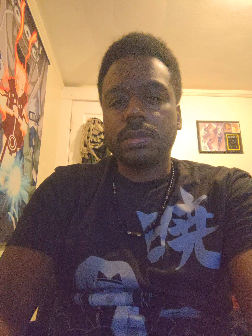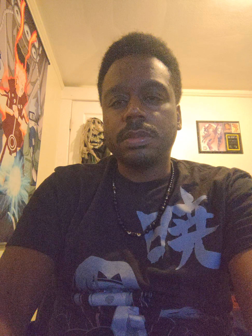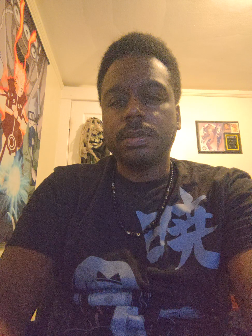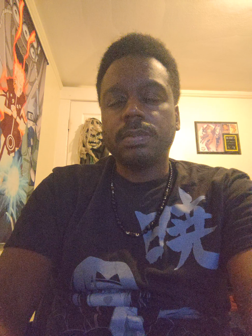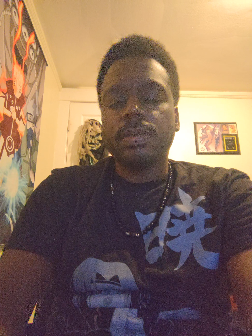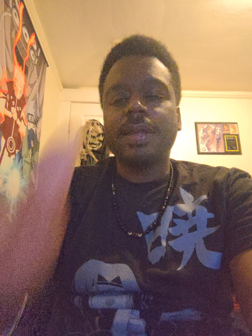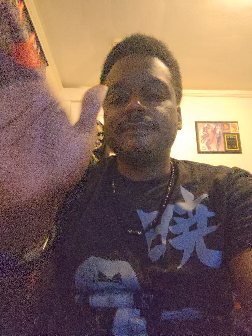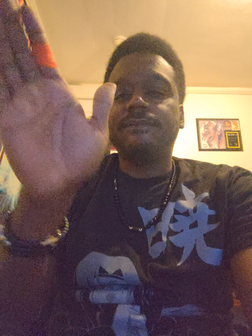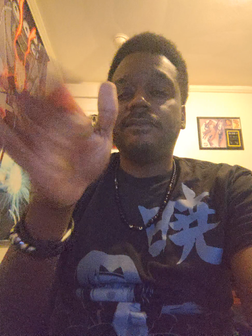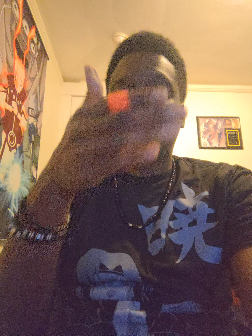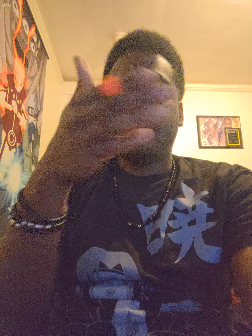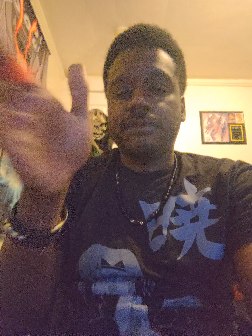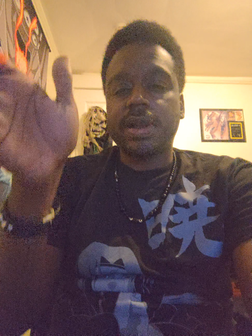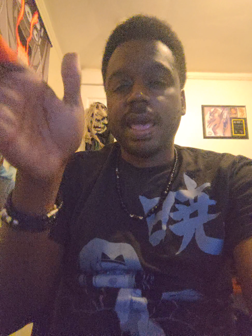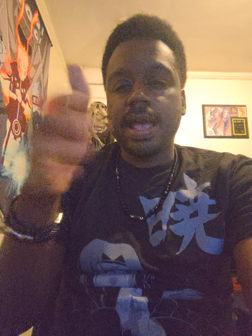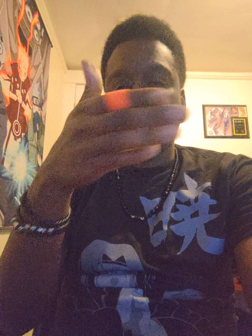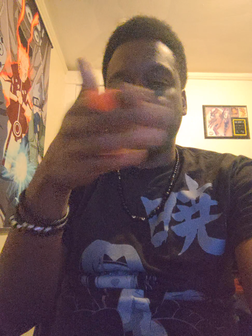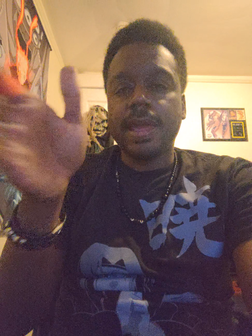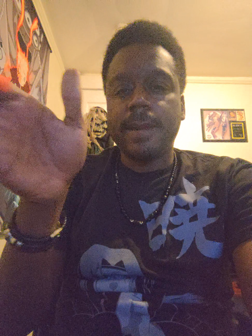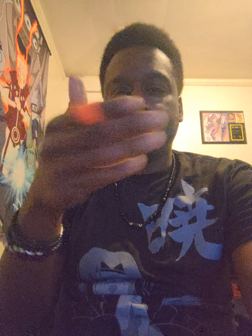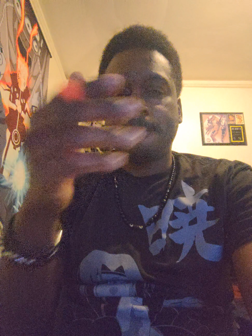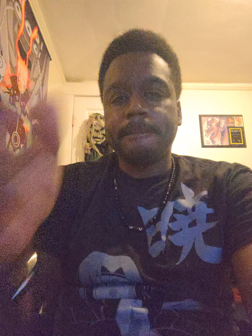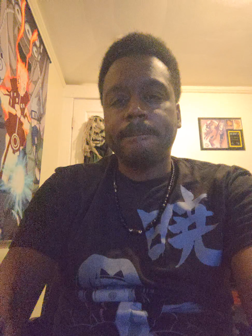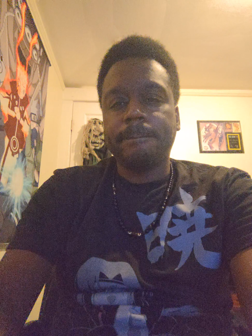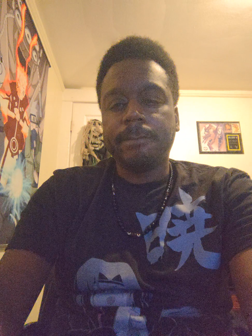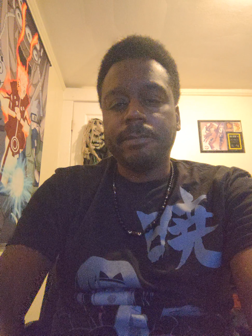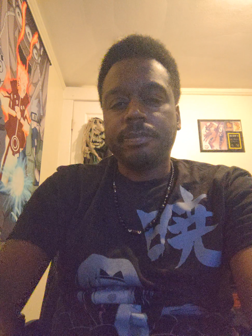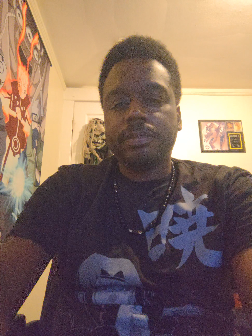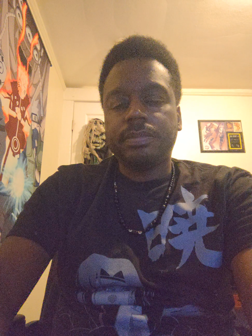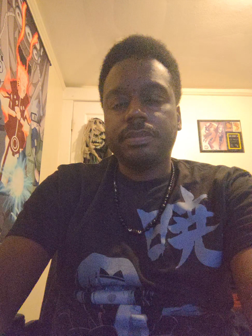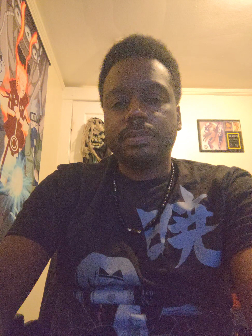flag